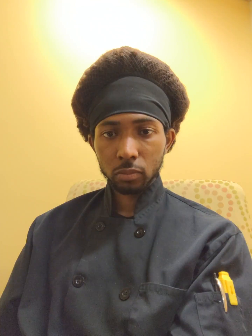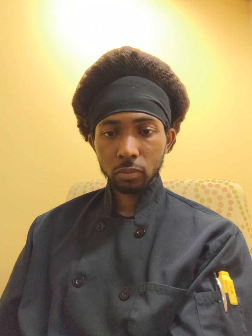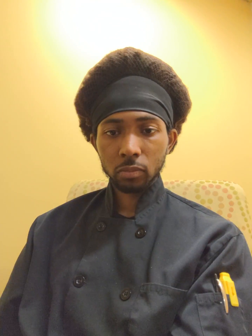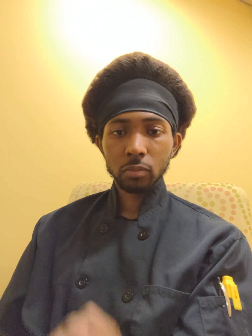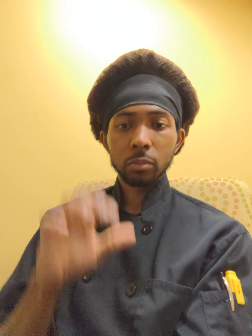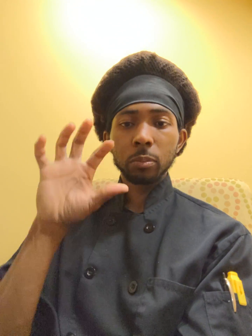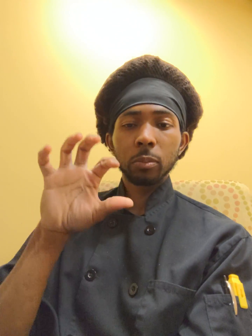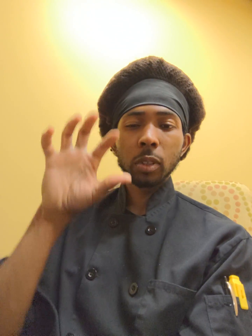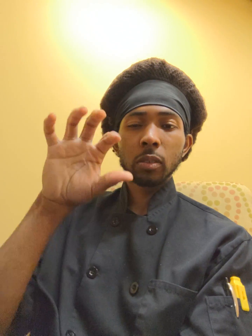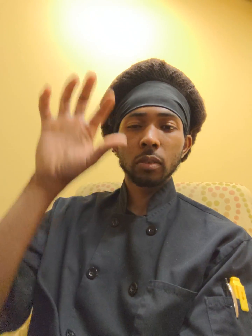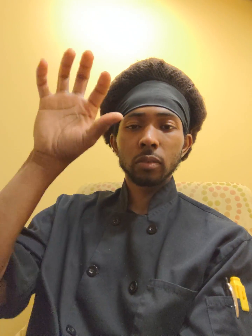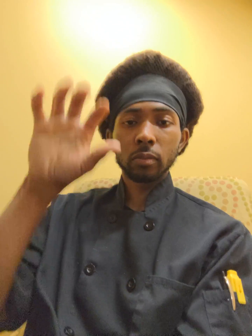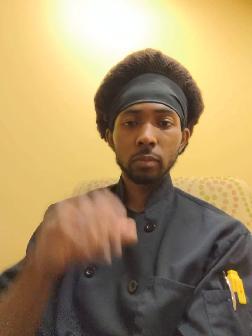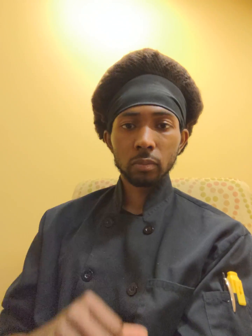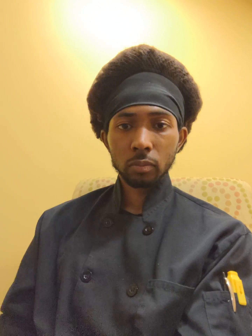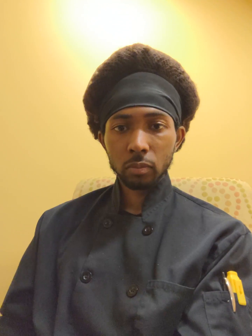climb